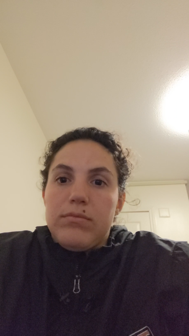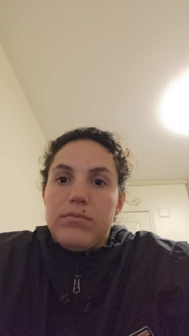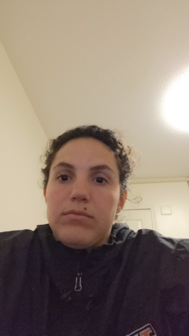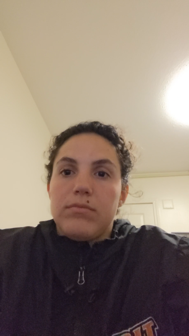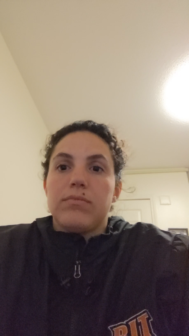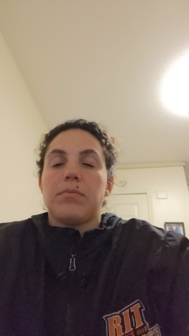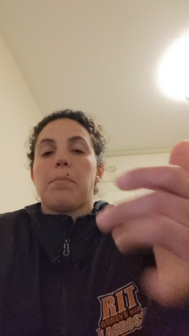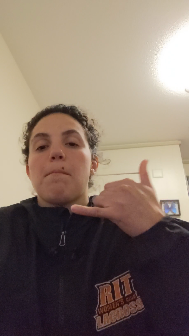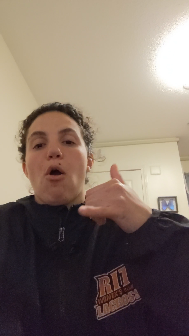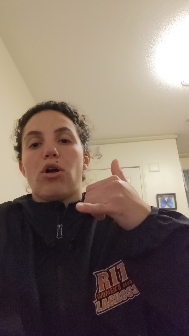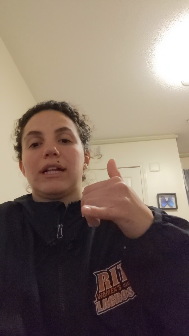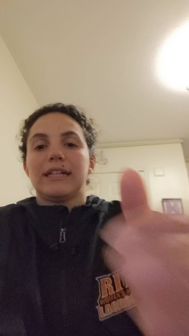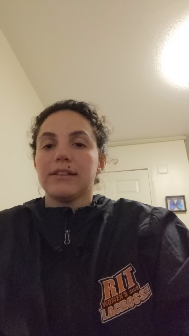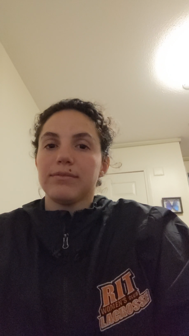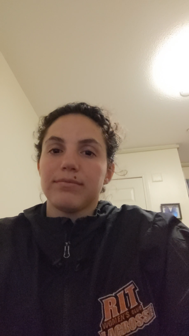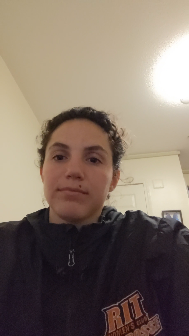party